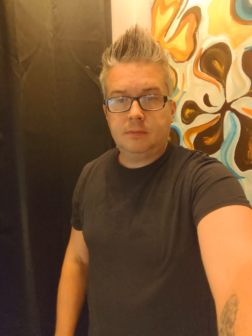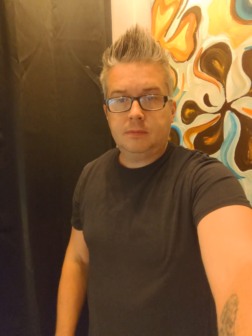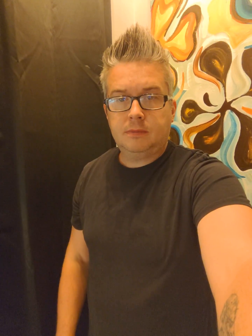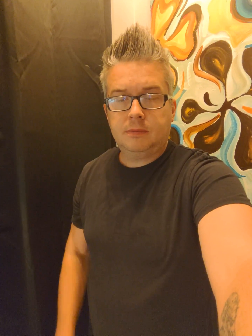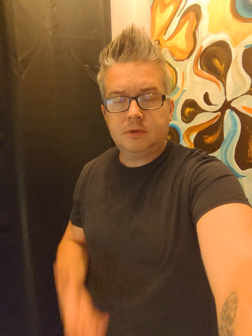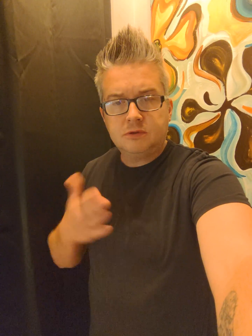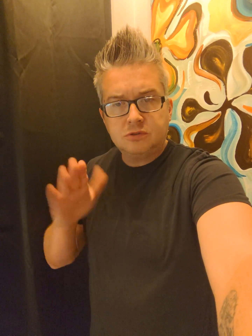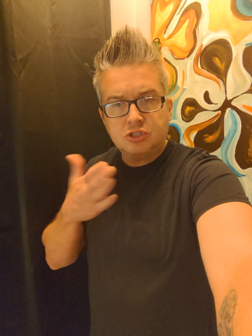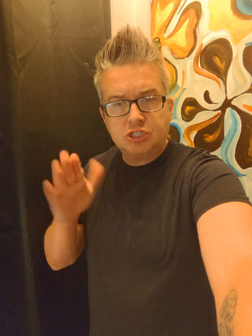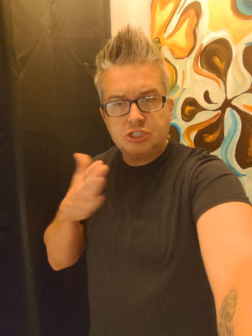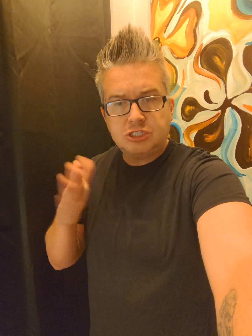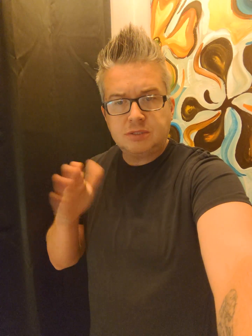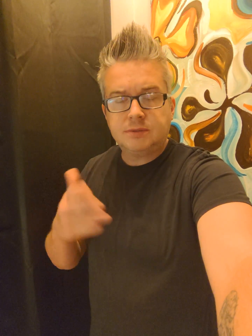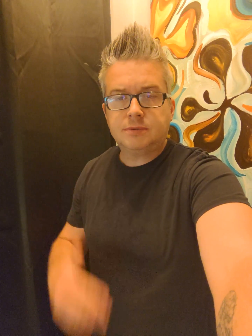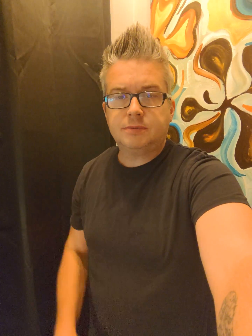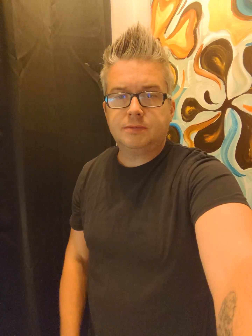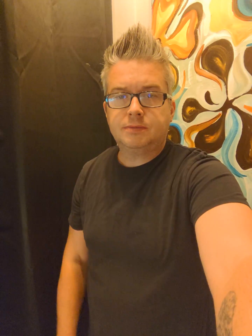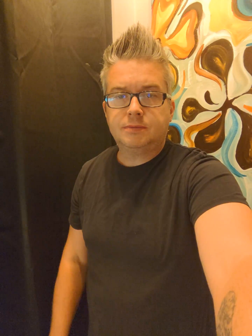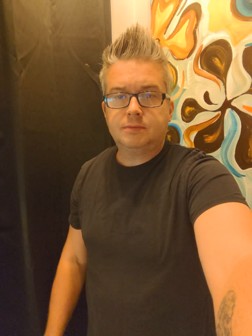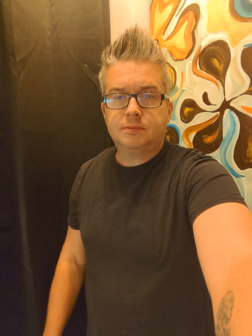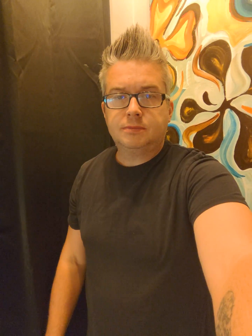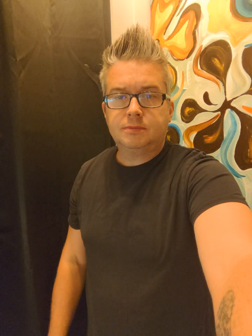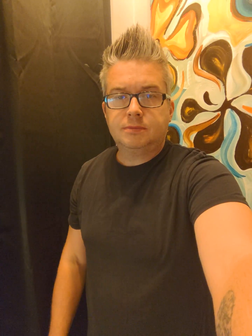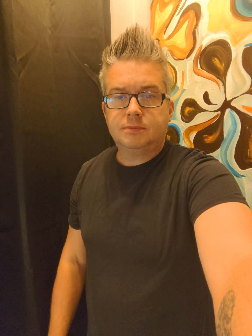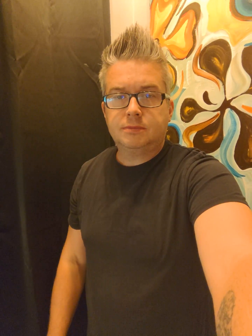share